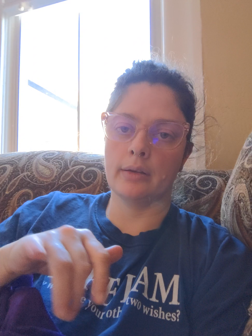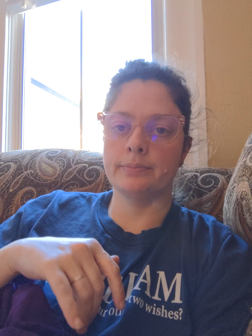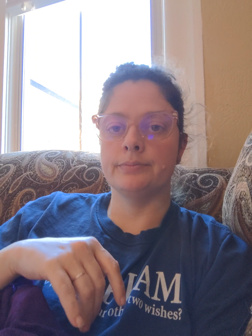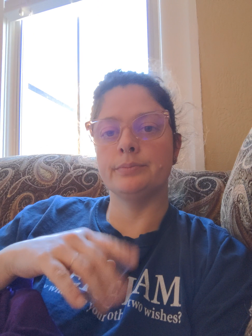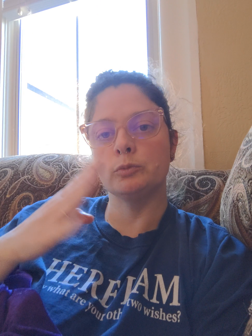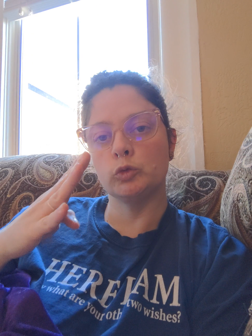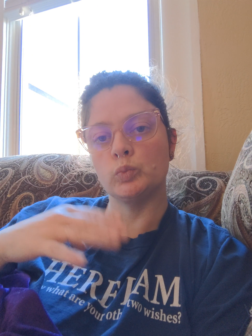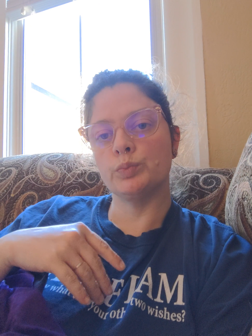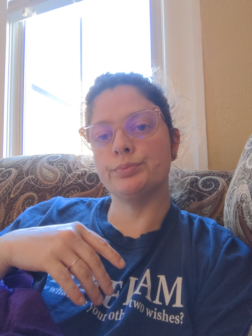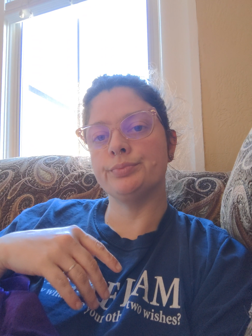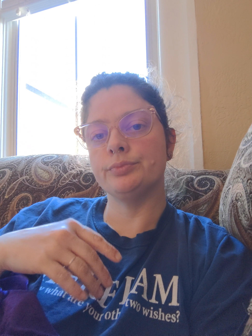blue